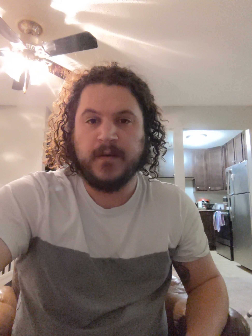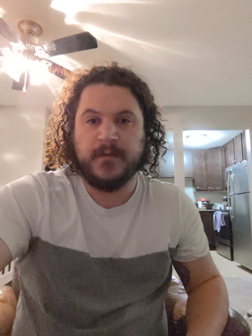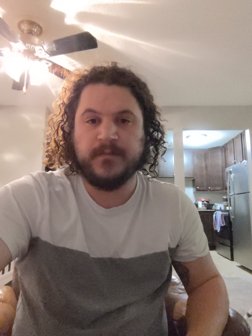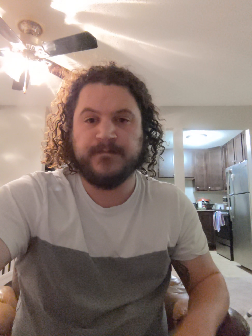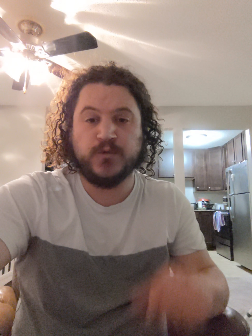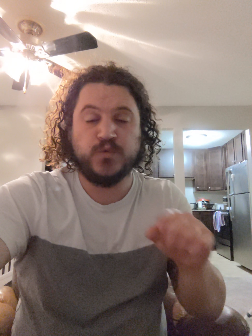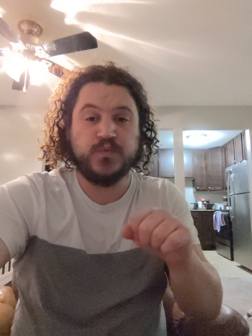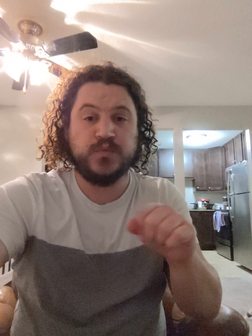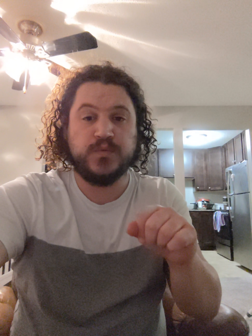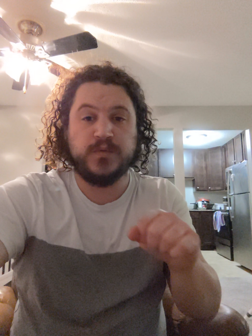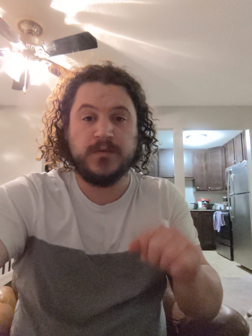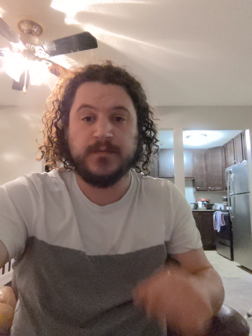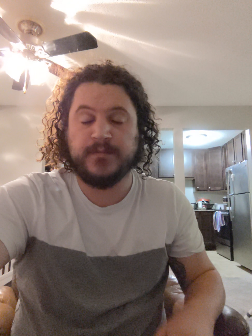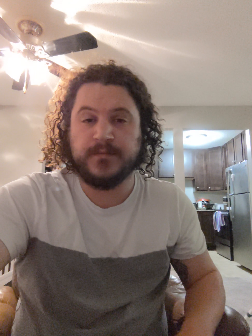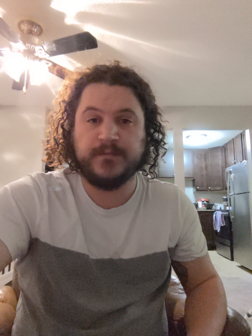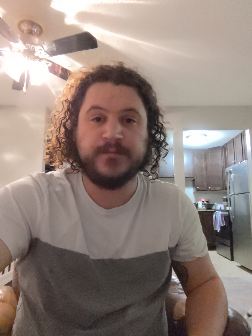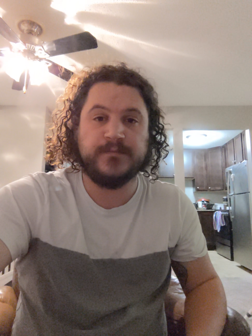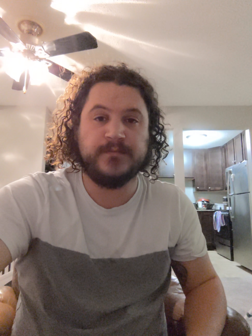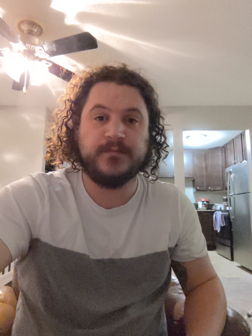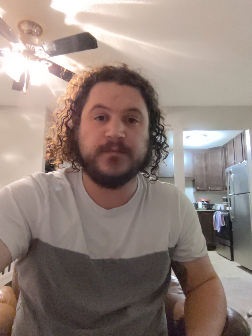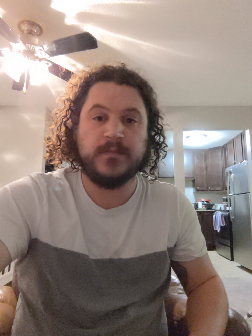shoe